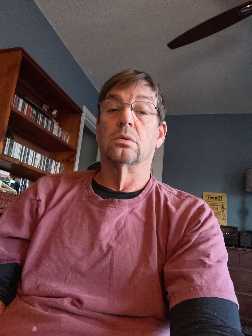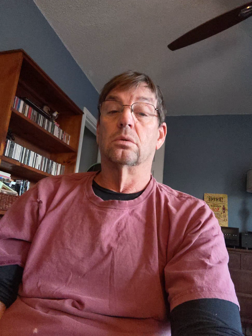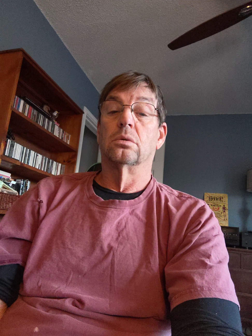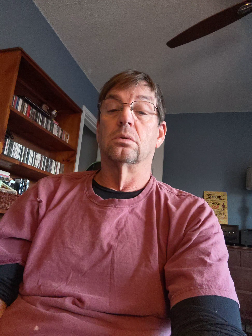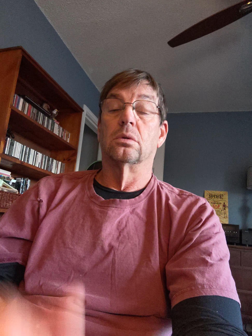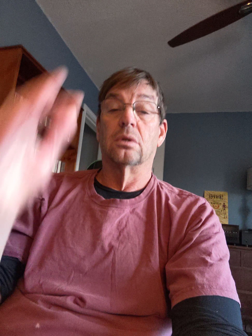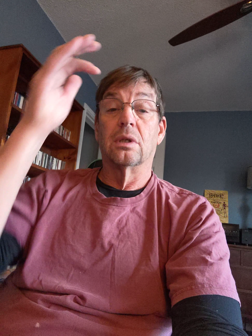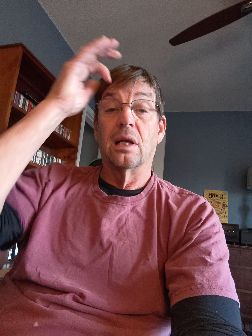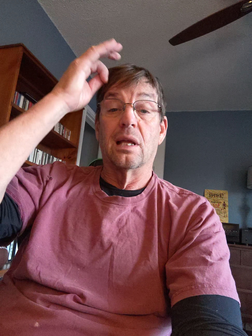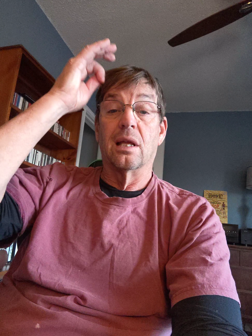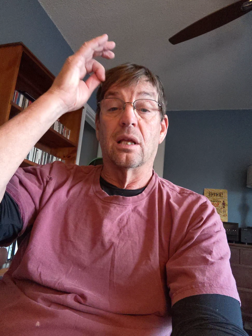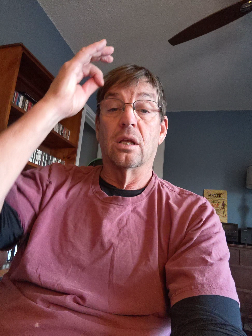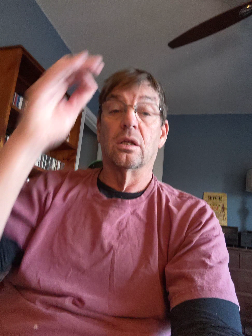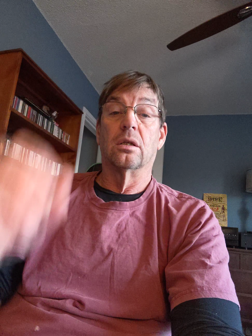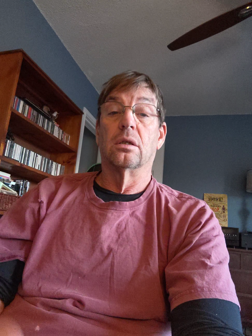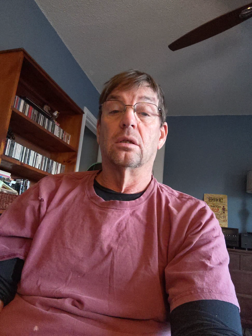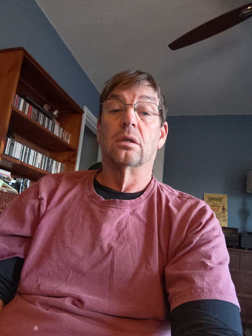hair